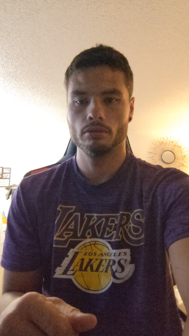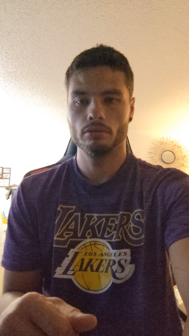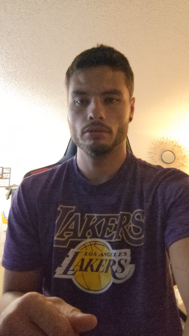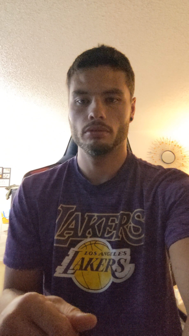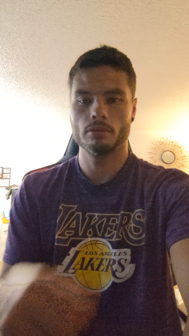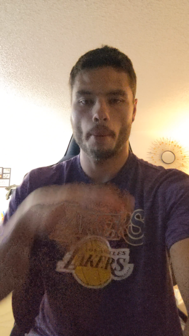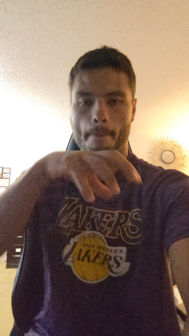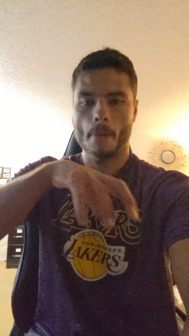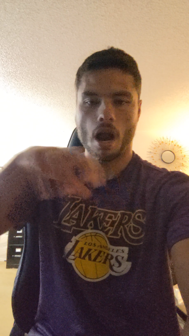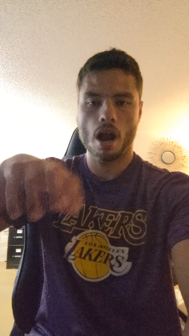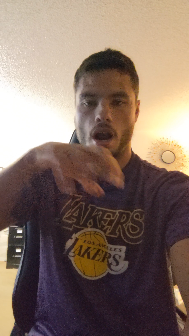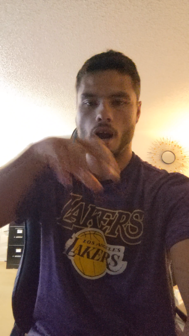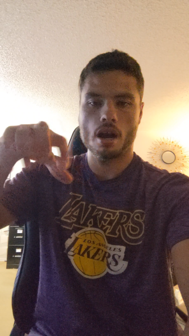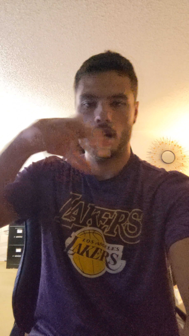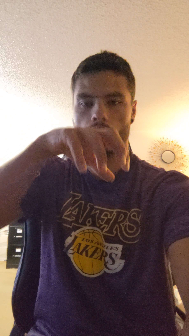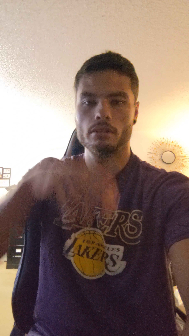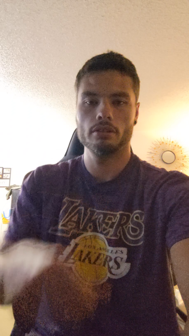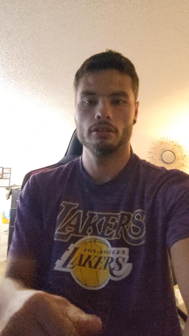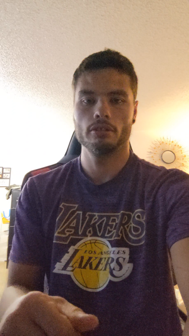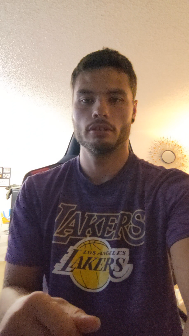block